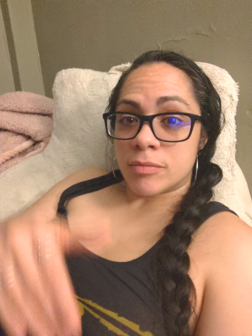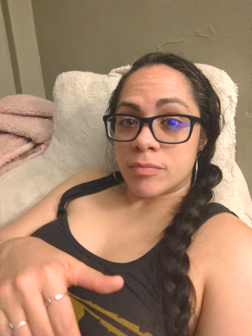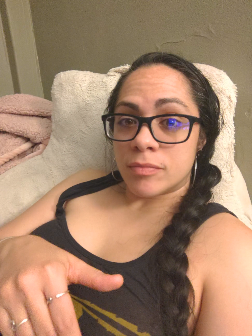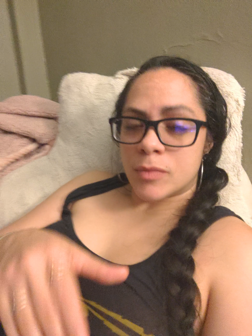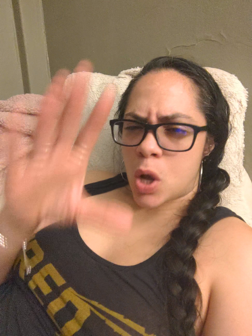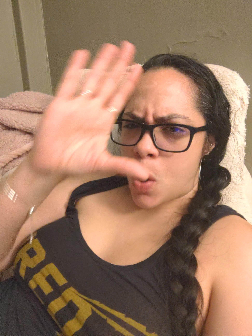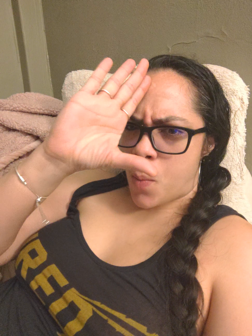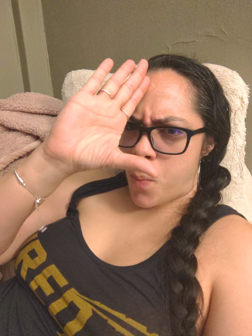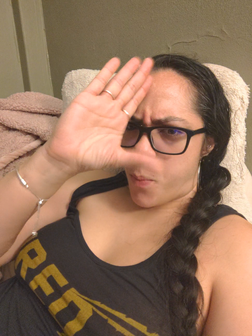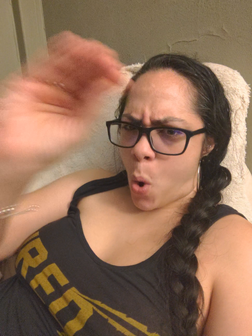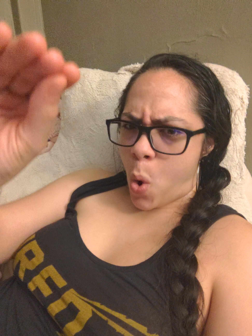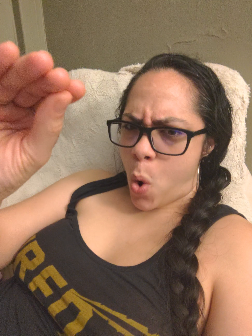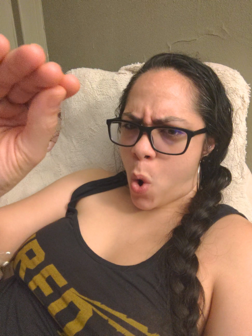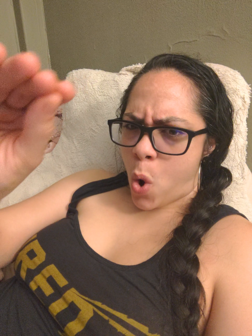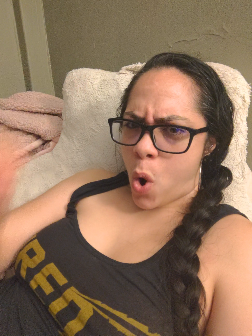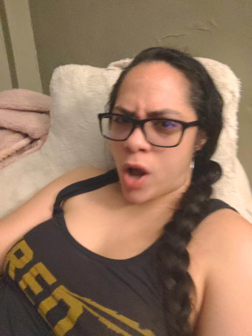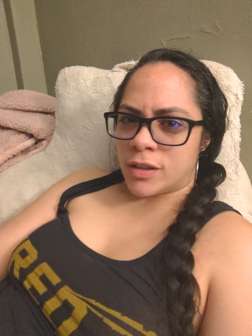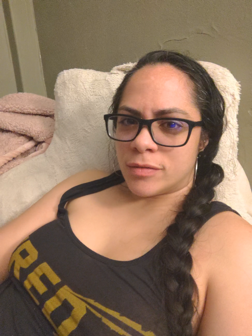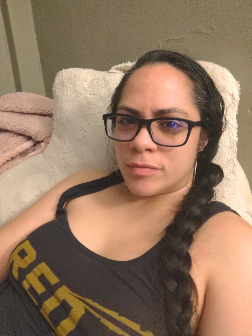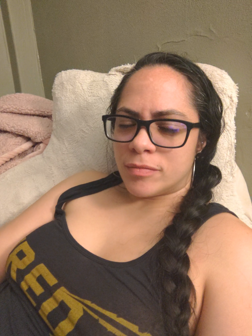boy